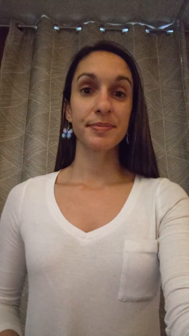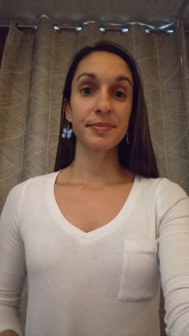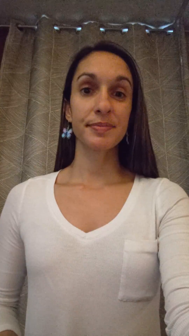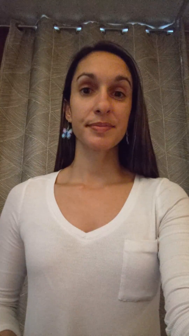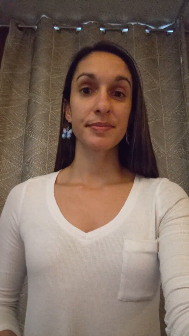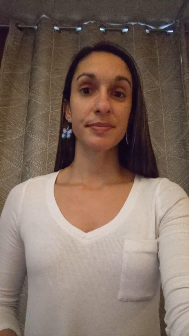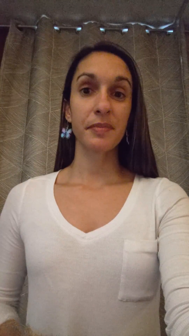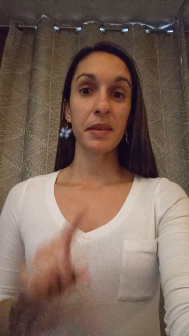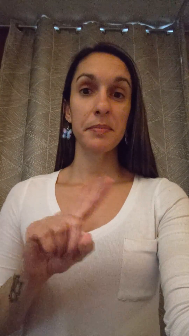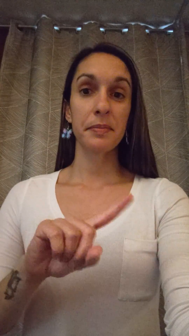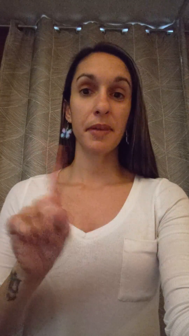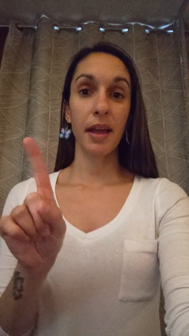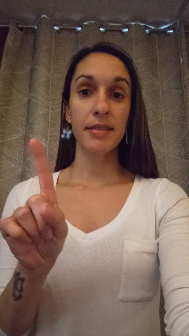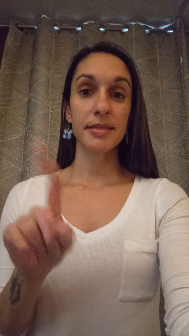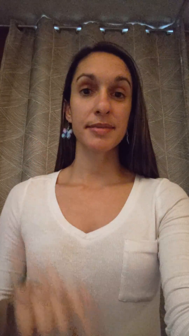but